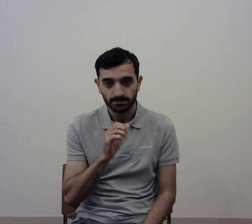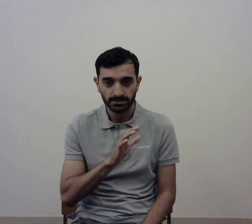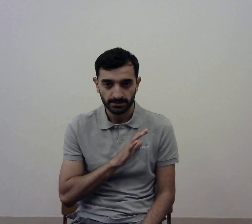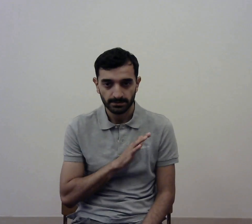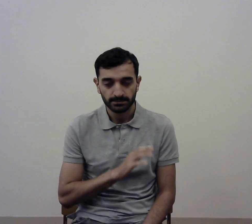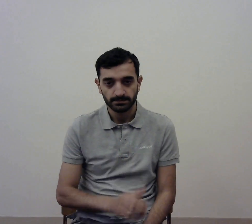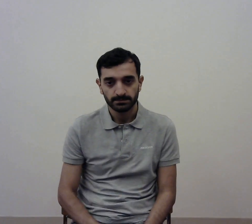olmaq